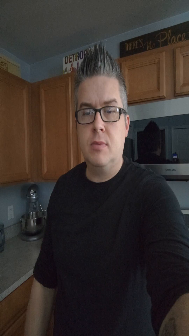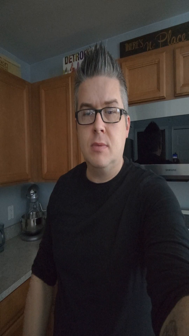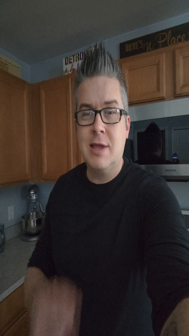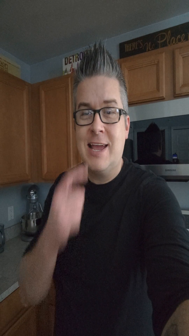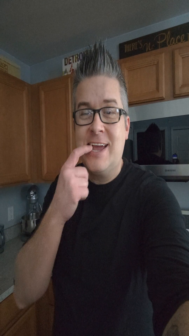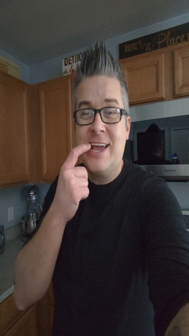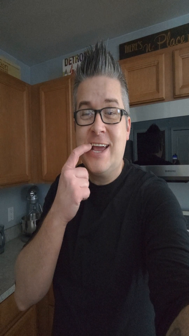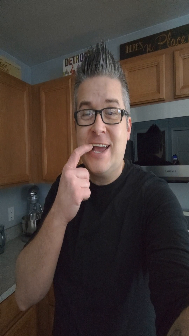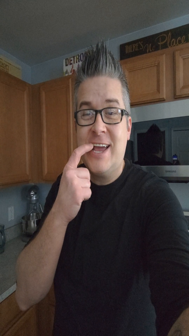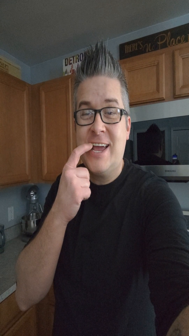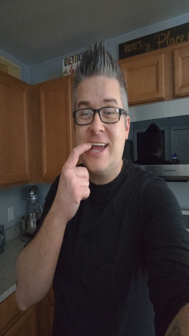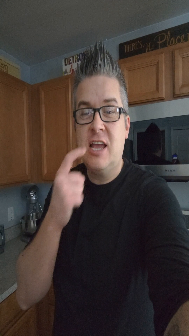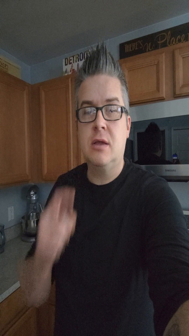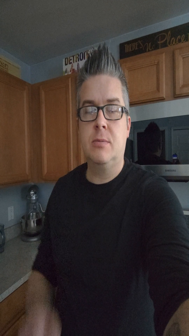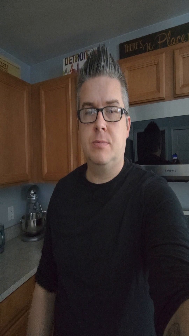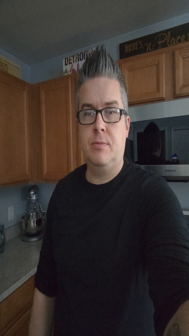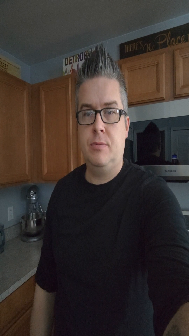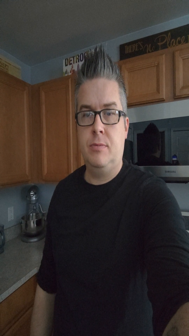tooth